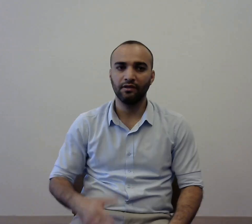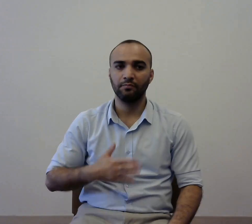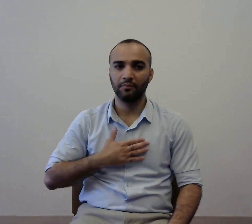mən